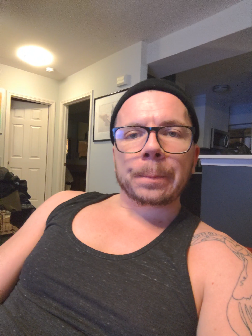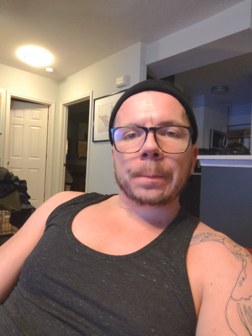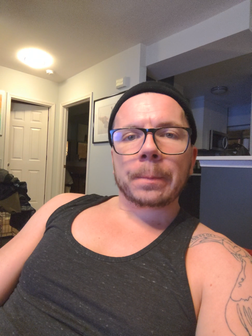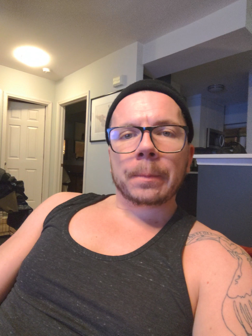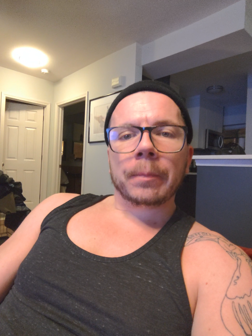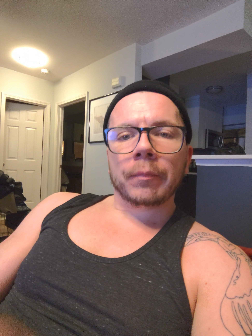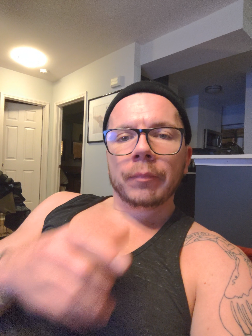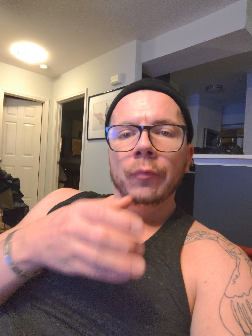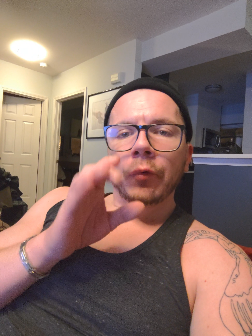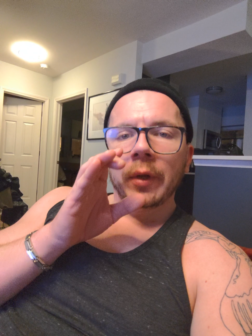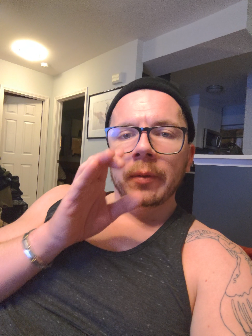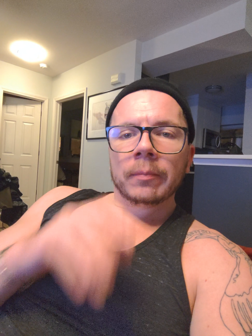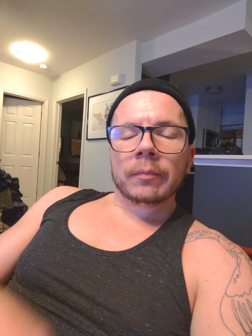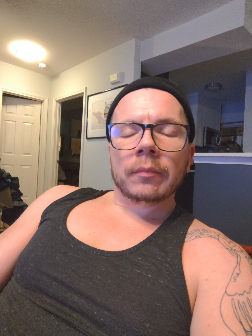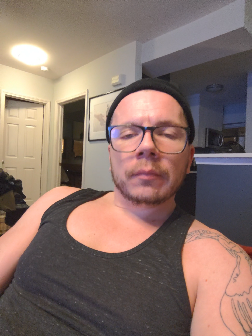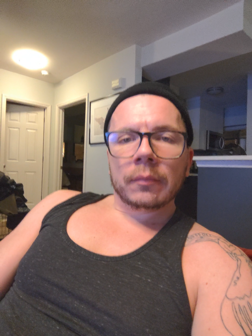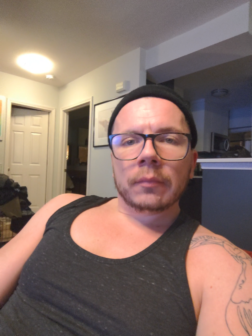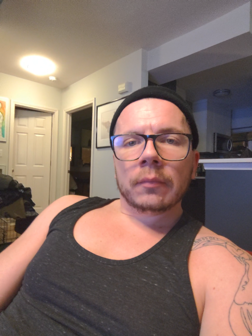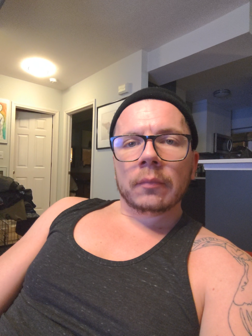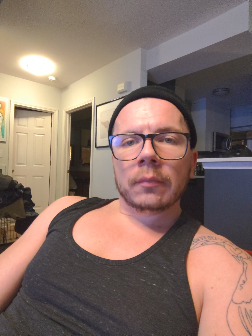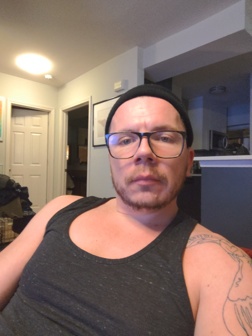drink